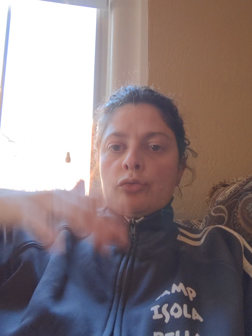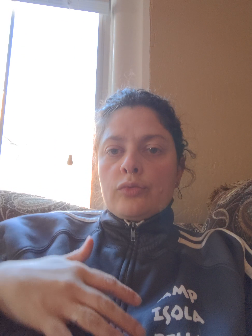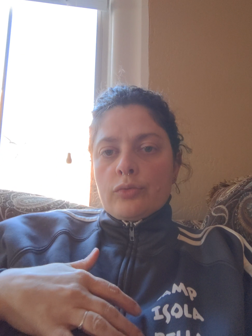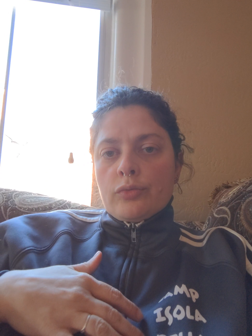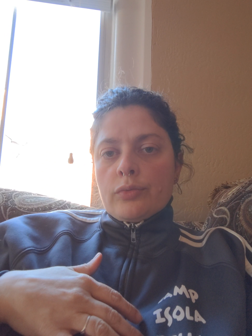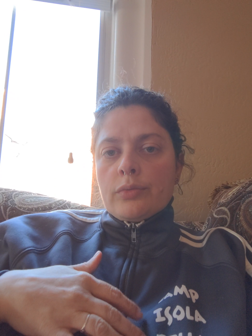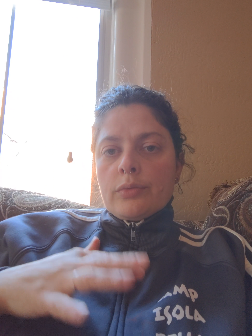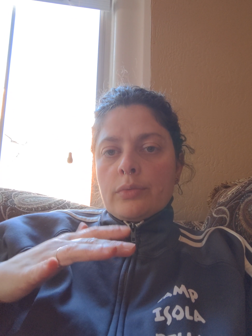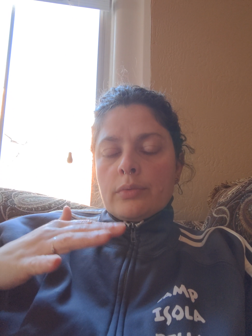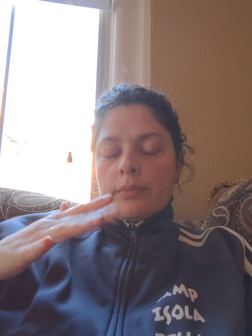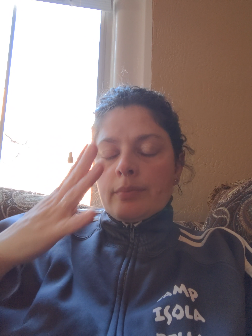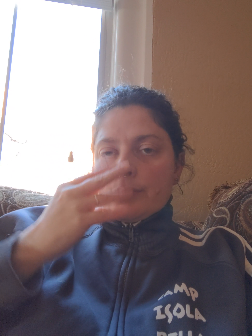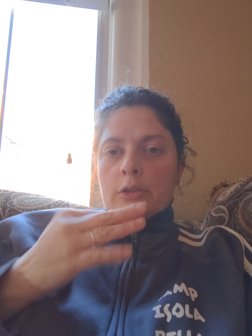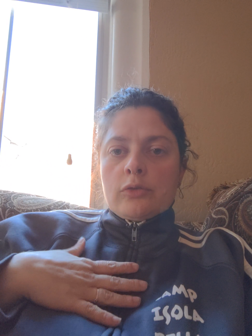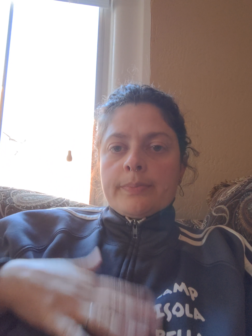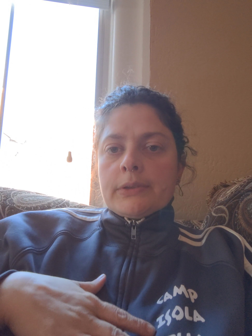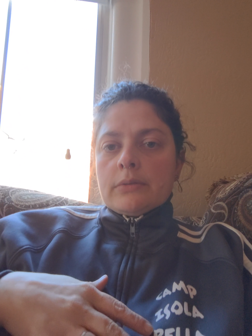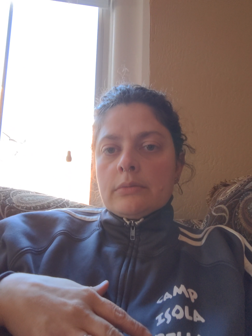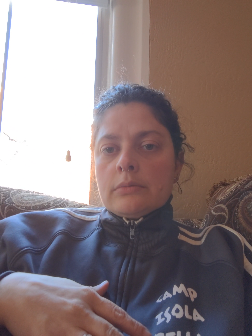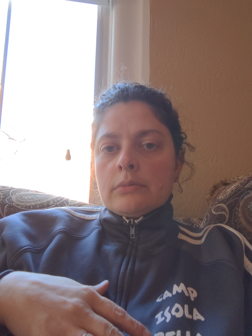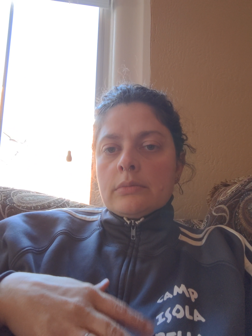pajamas